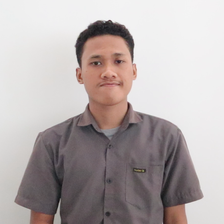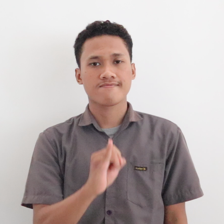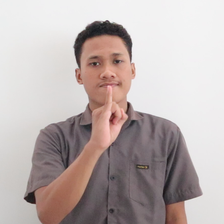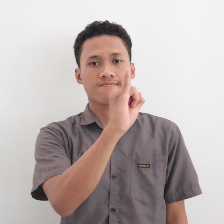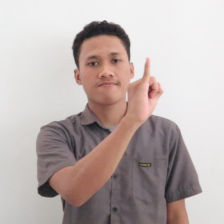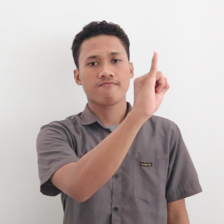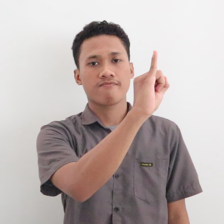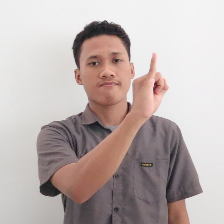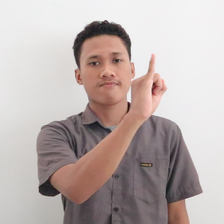I